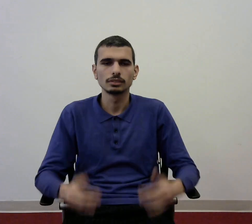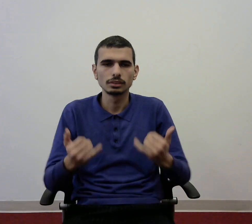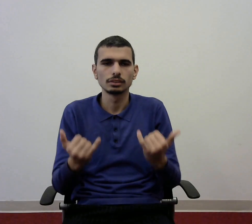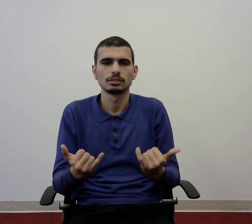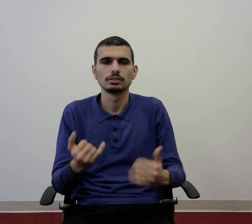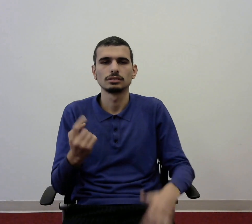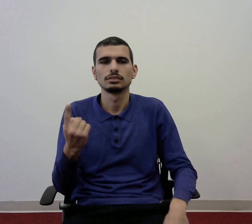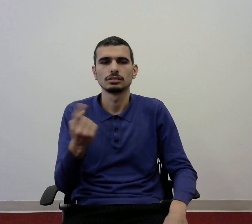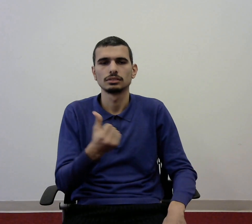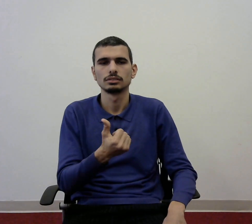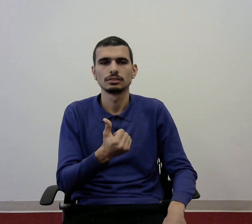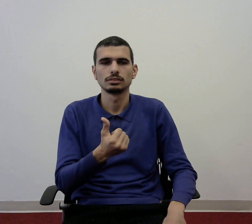bu həftə